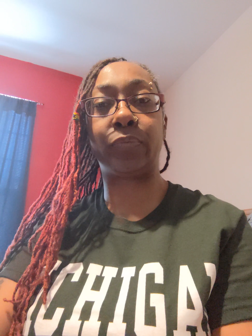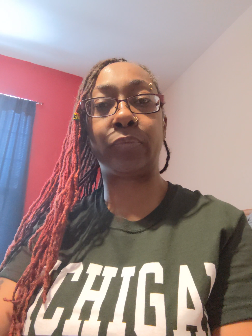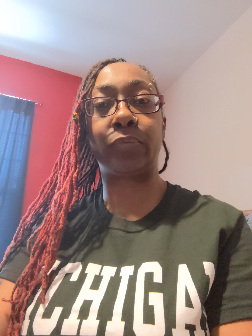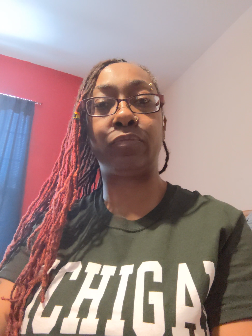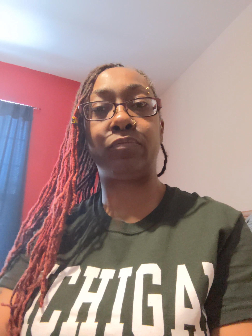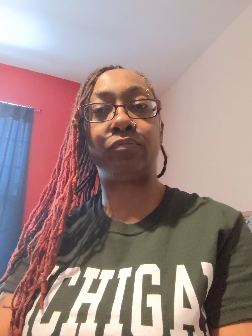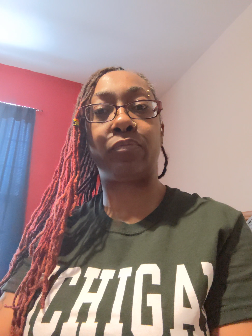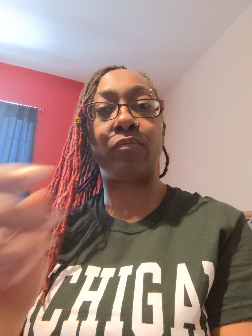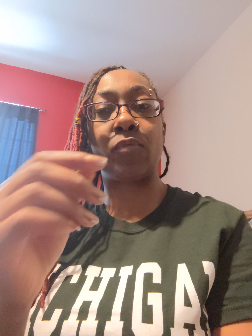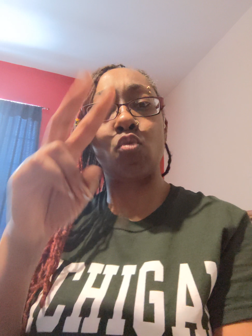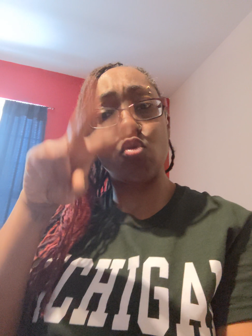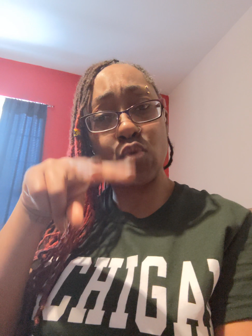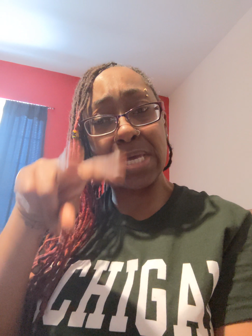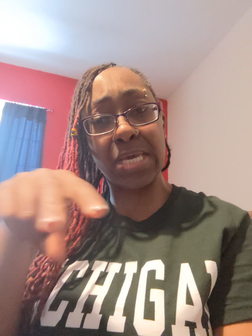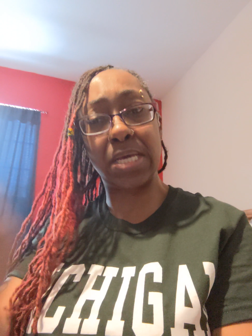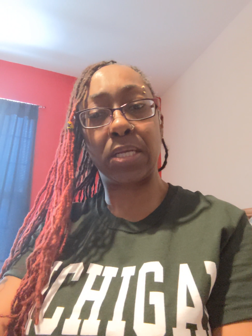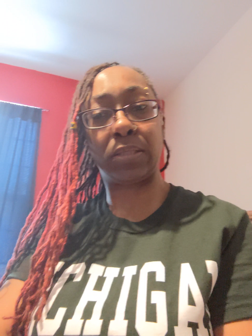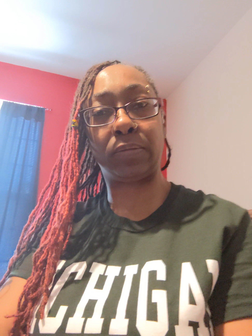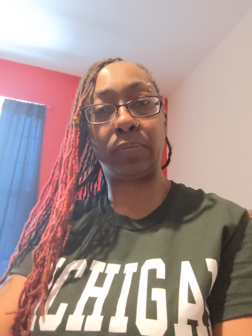read